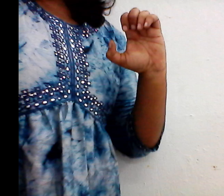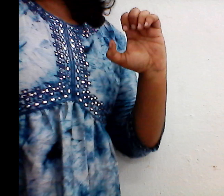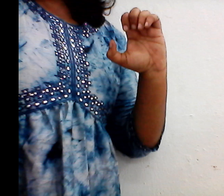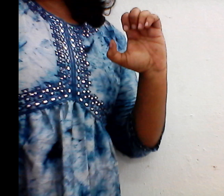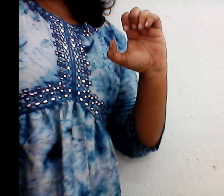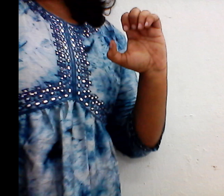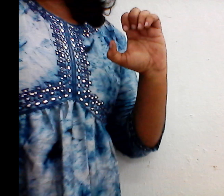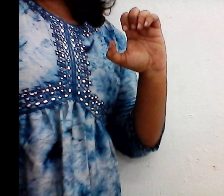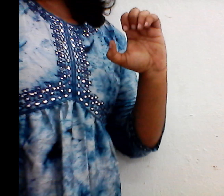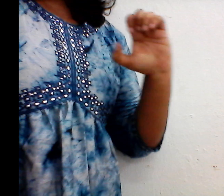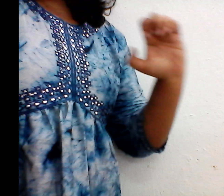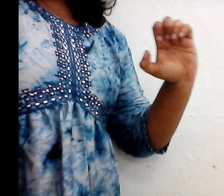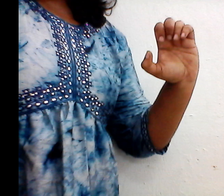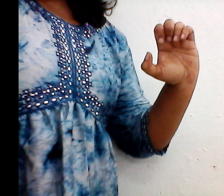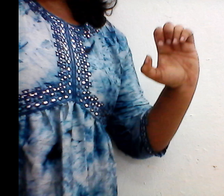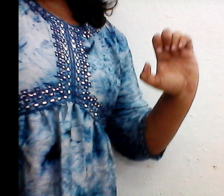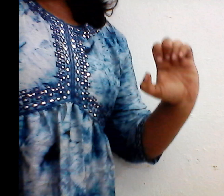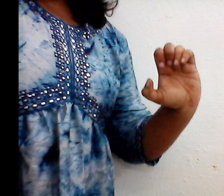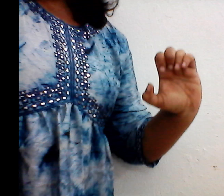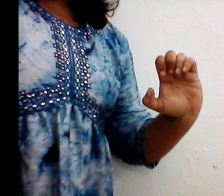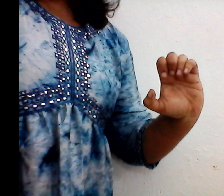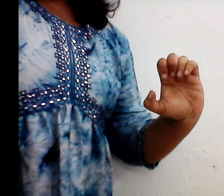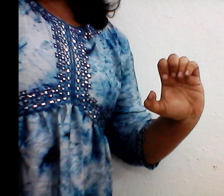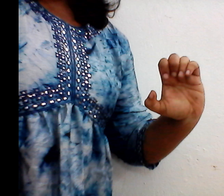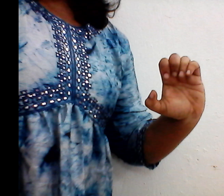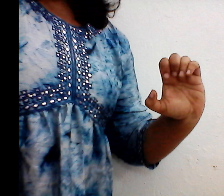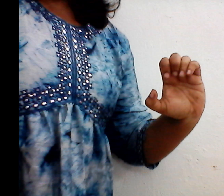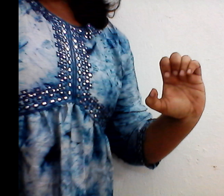ഈ